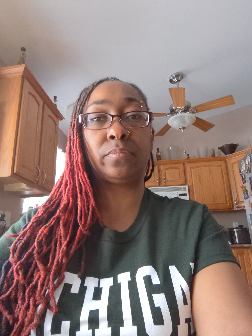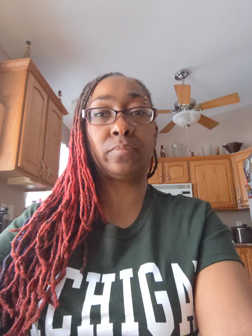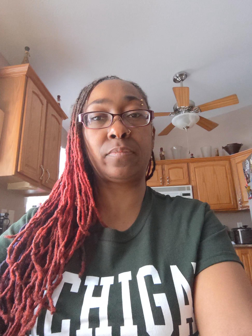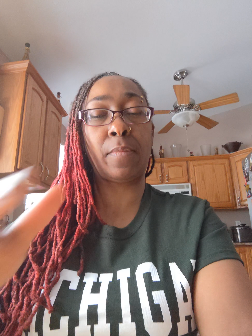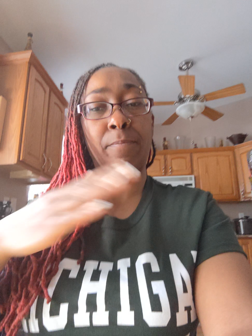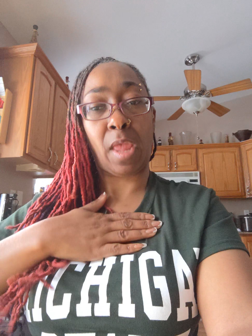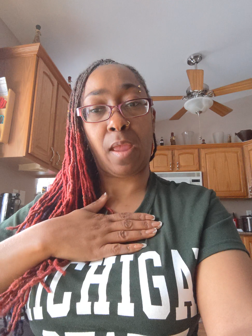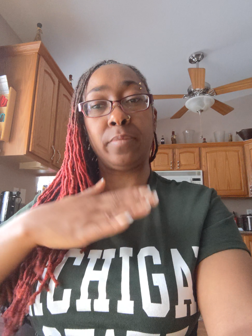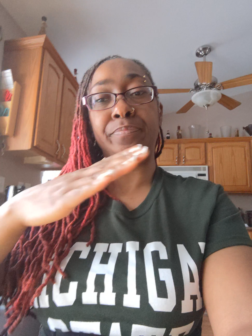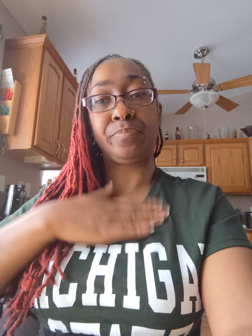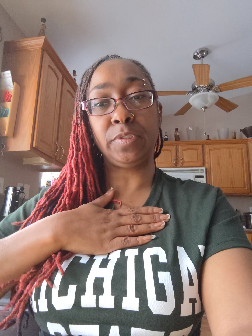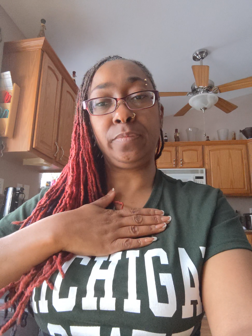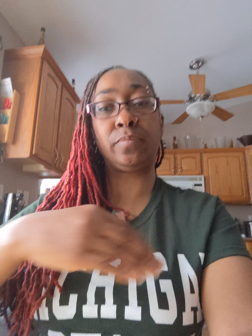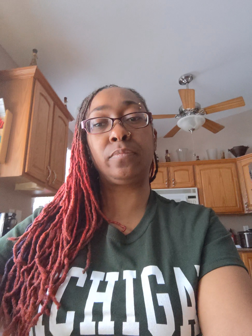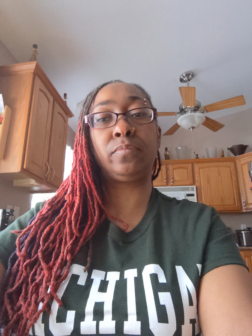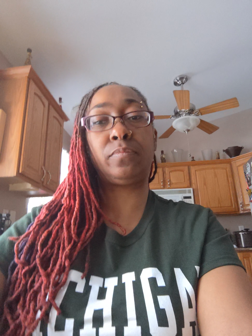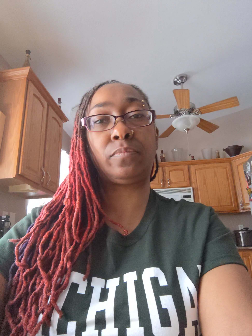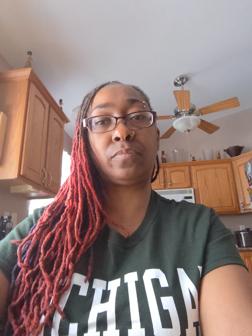my